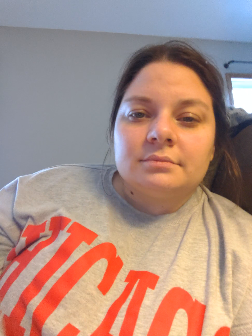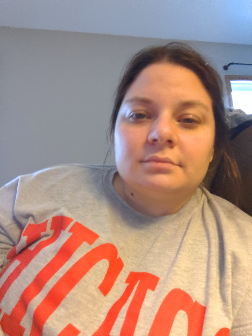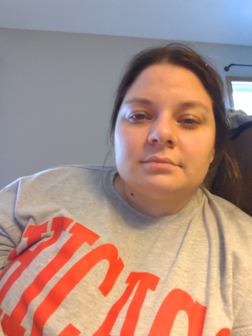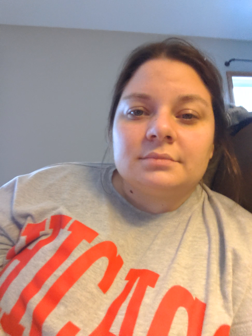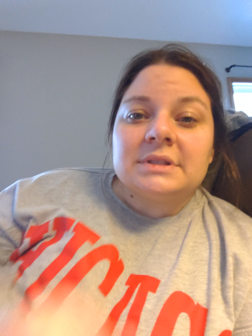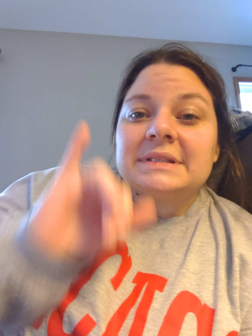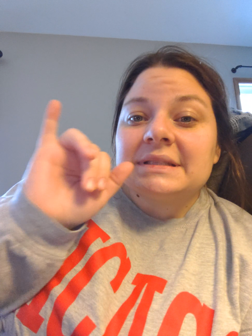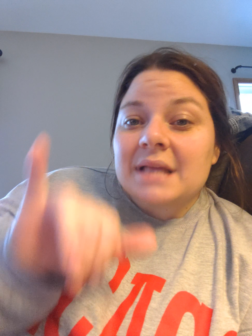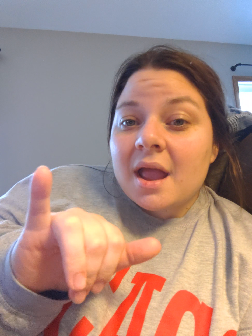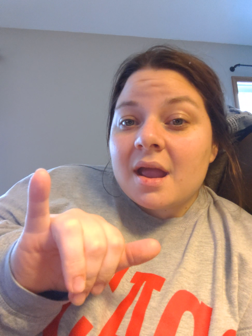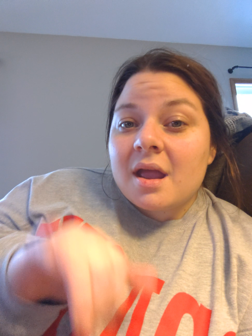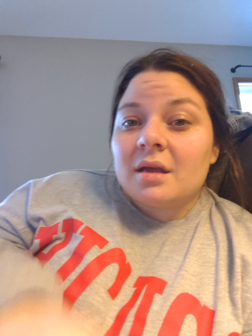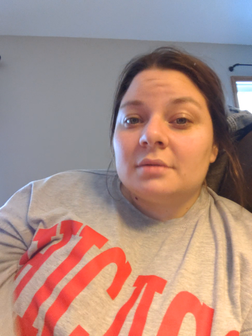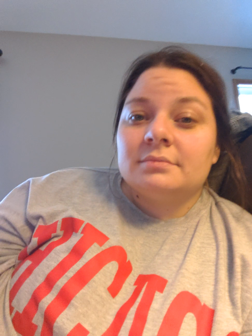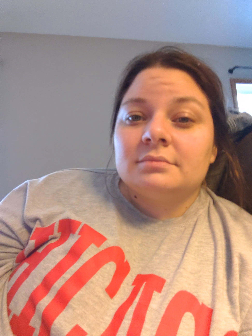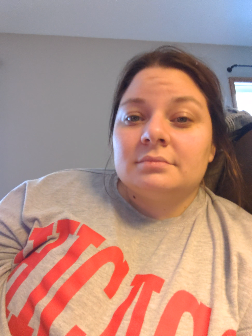stay